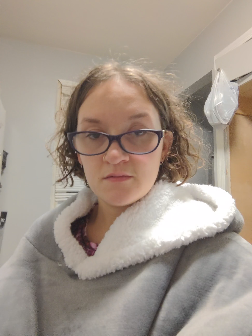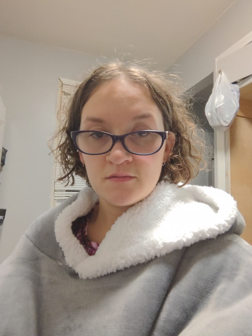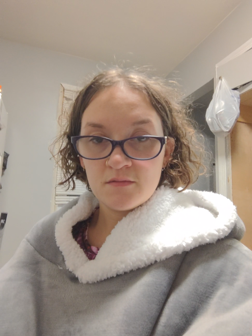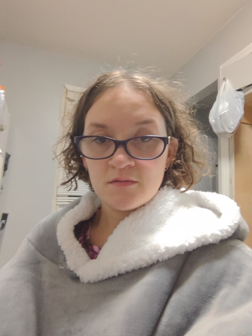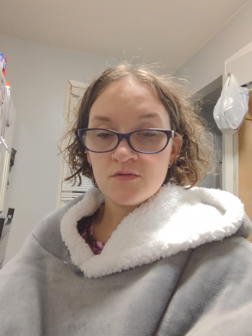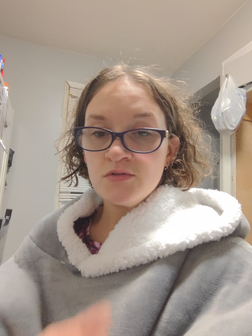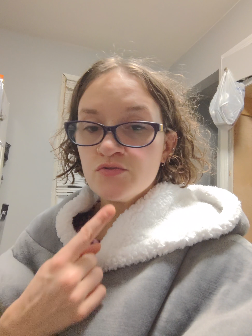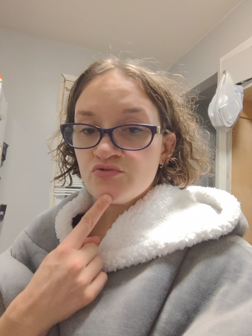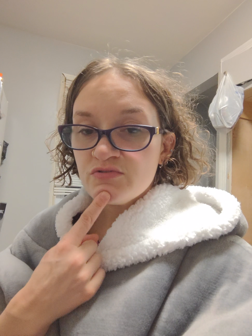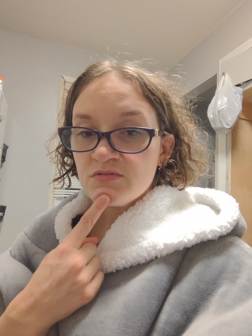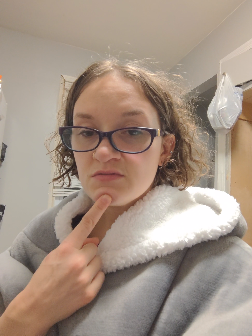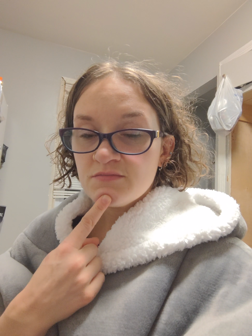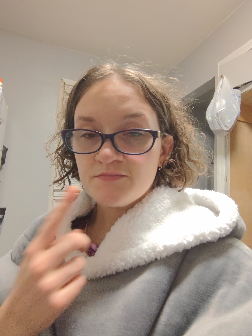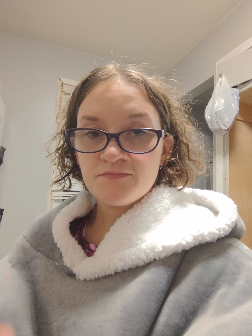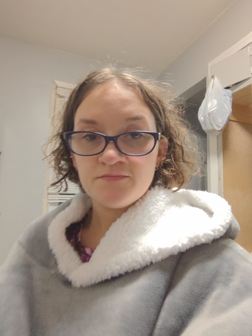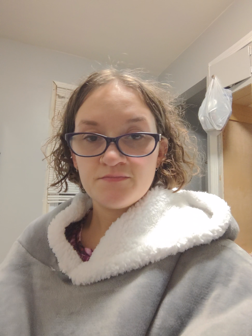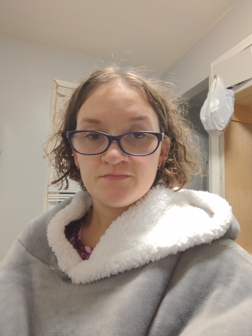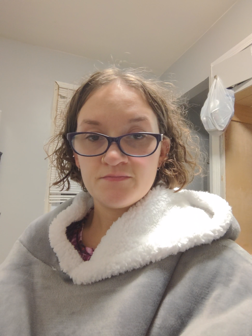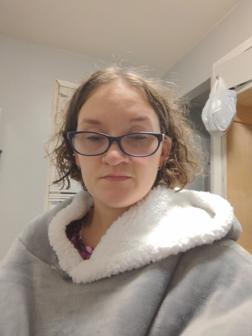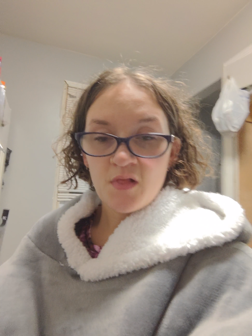chin